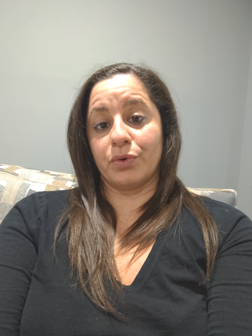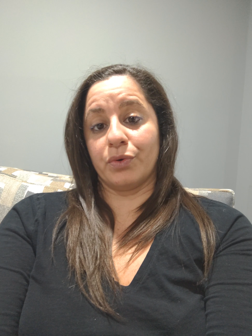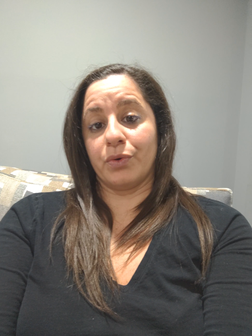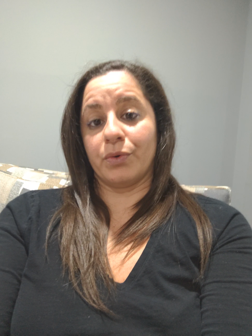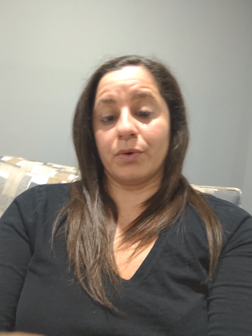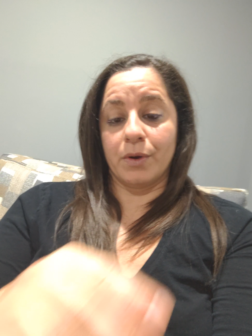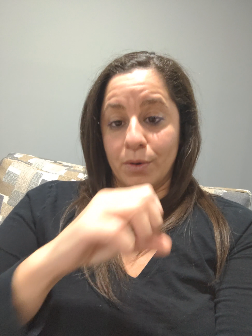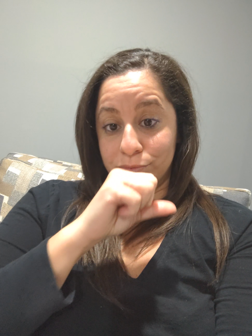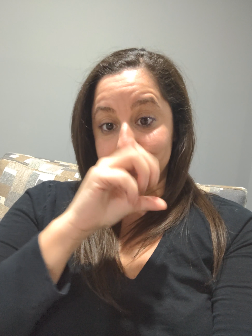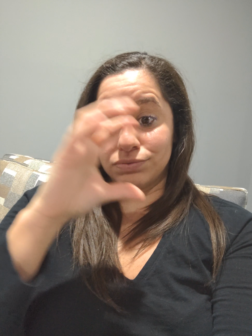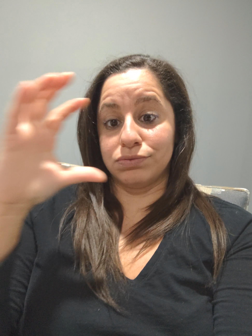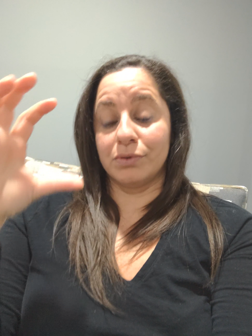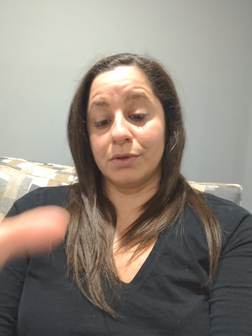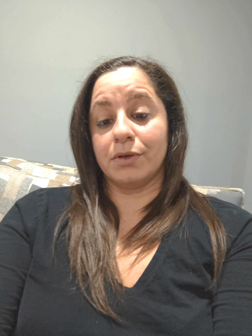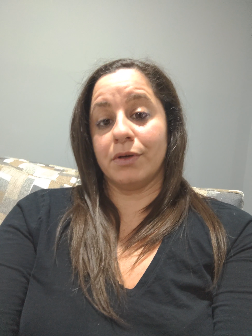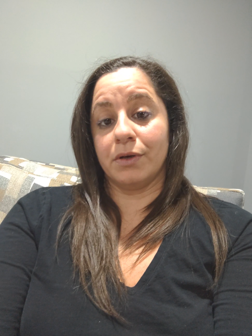balloon